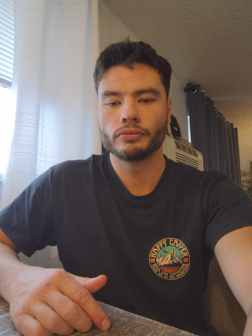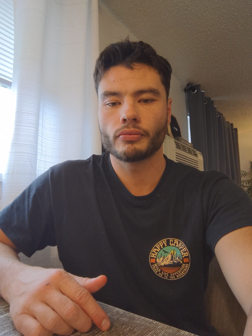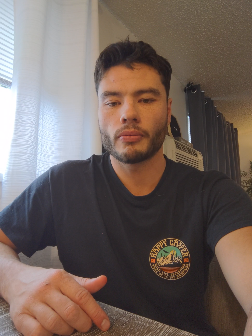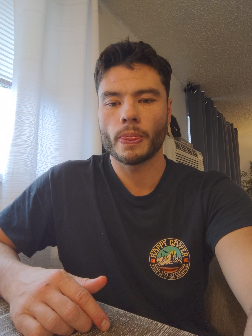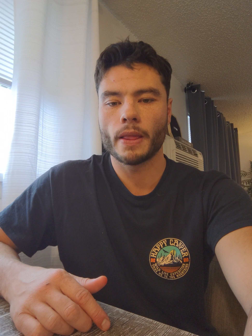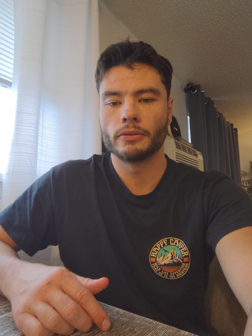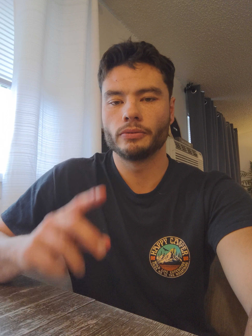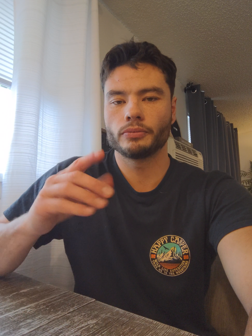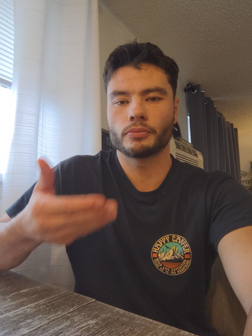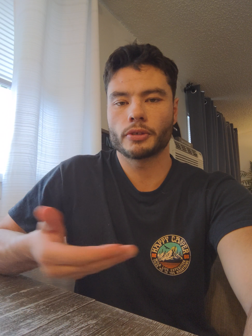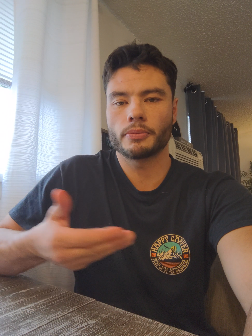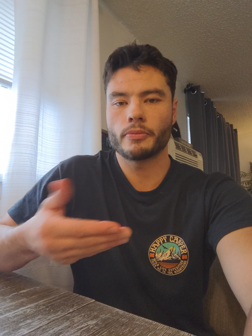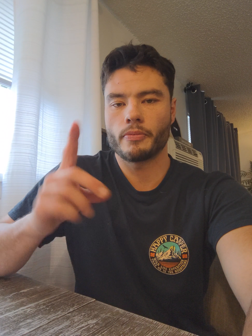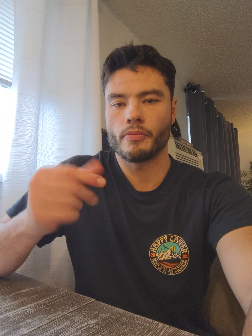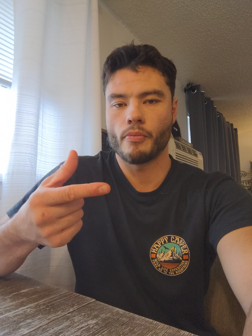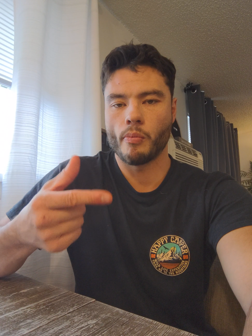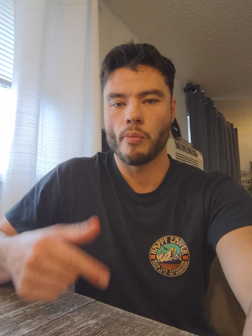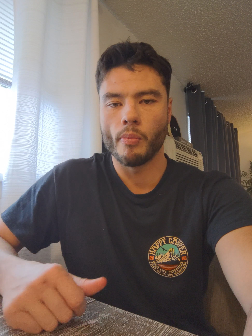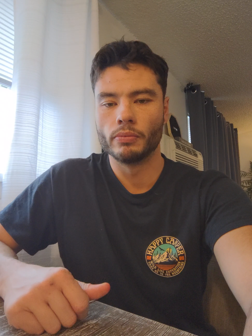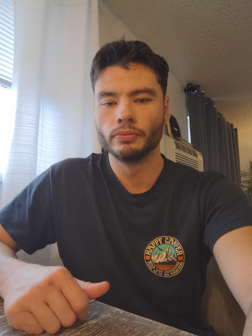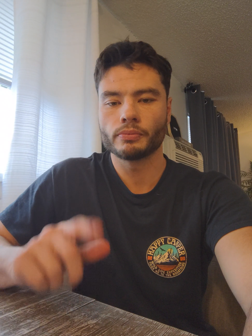puppy